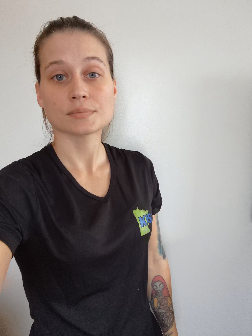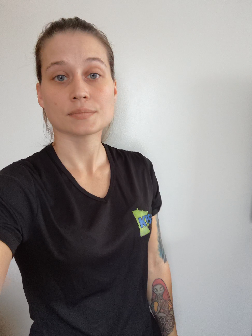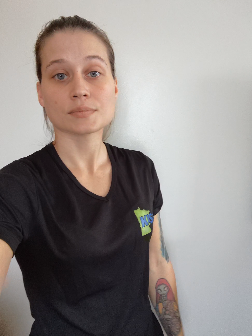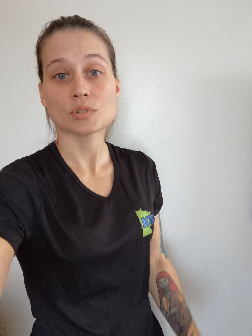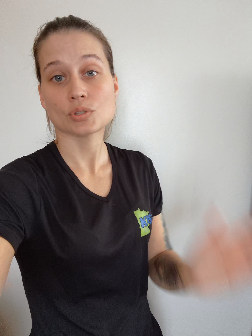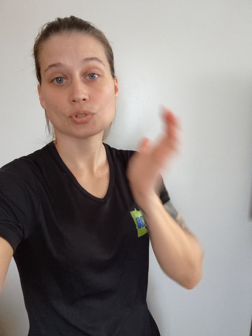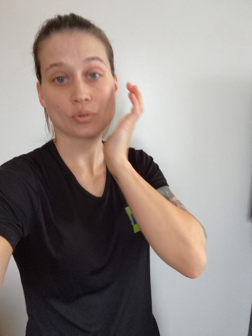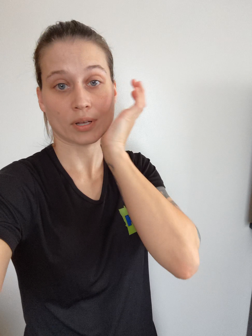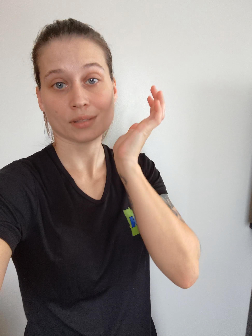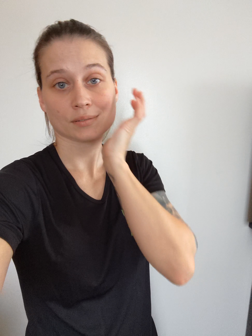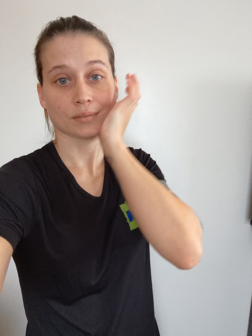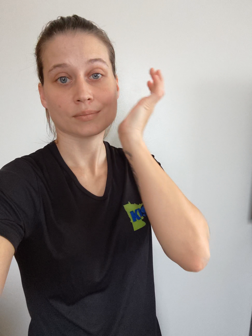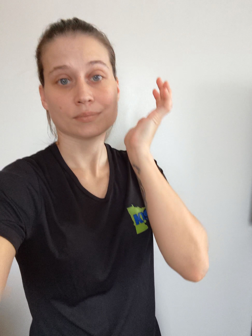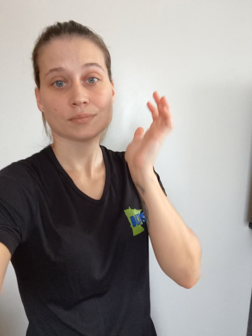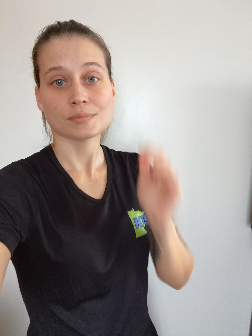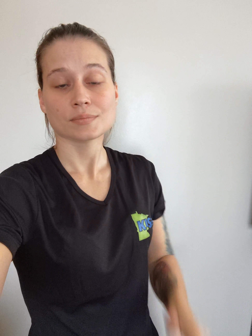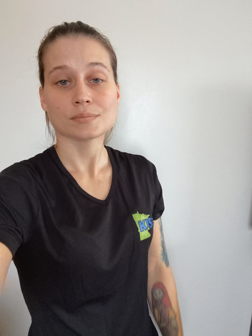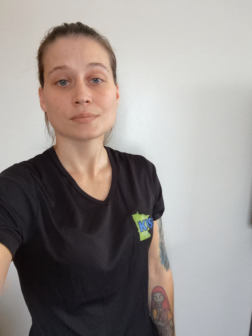grass